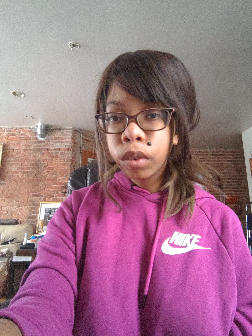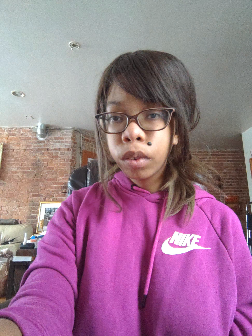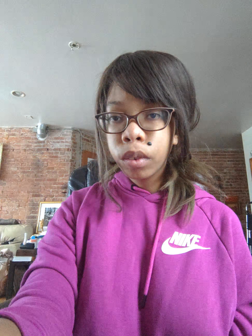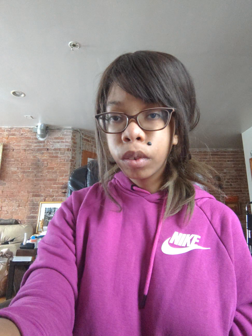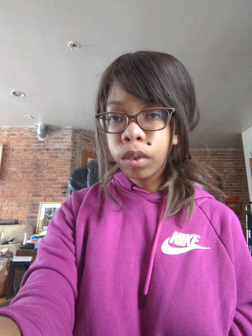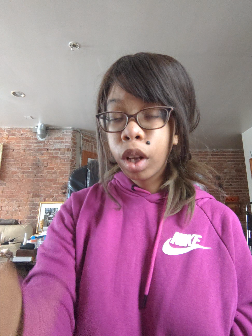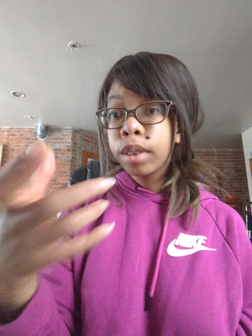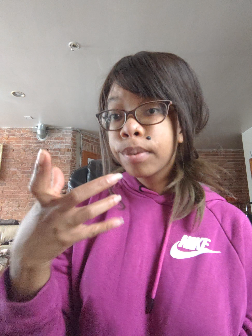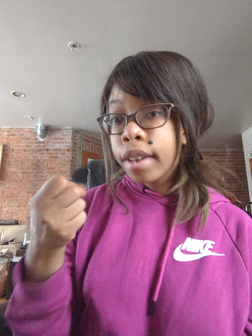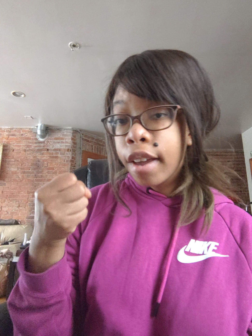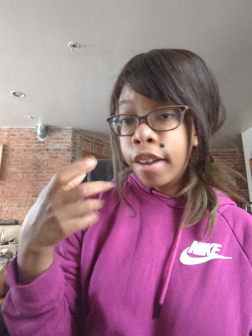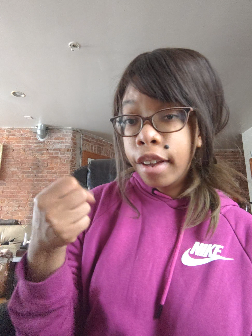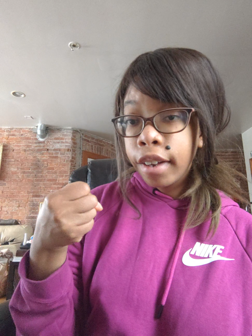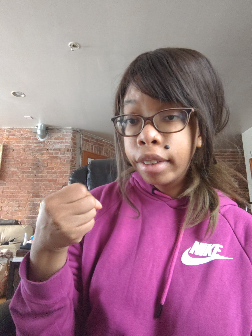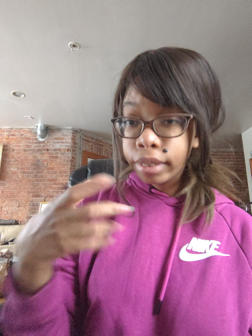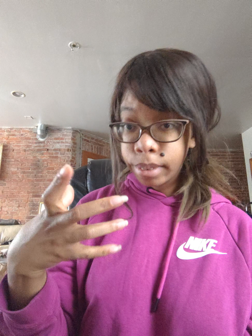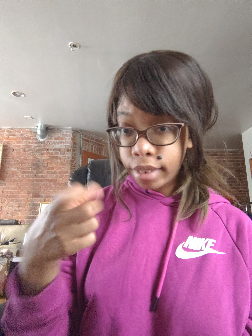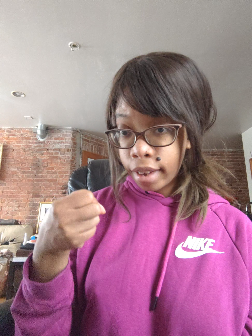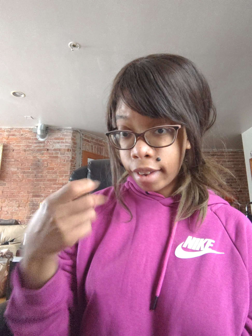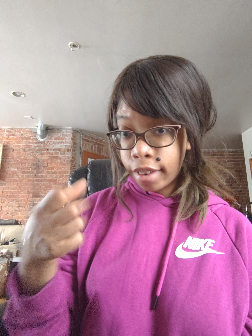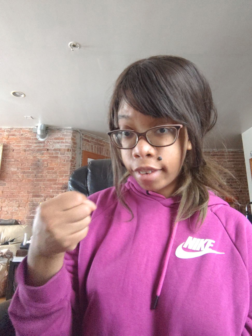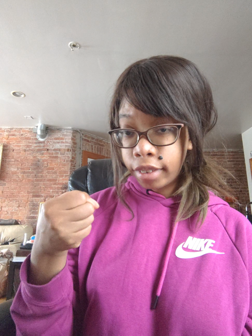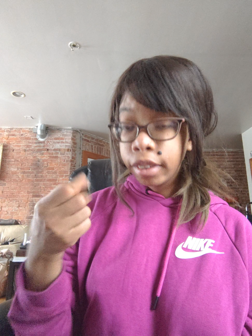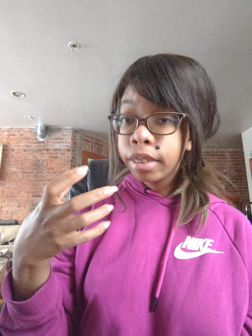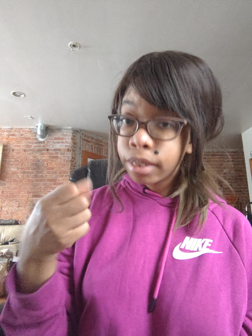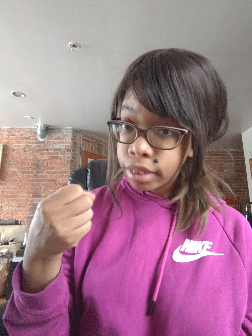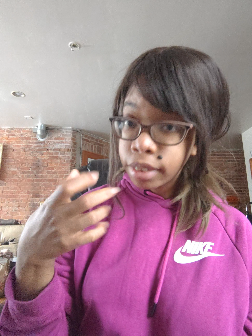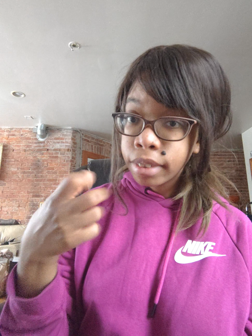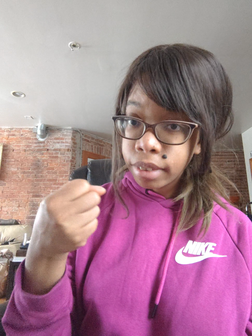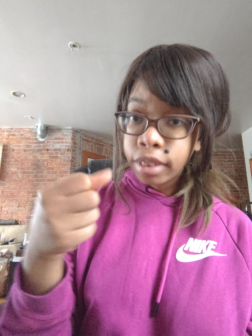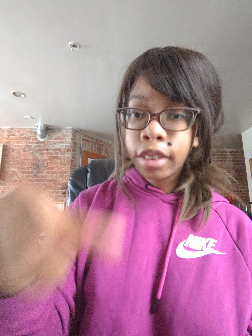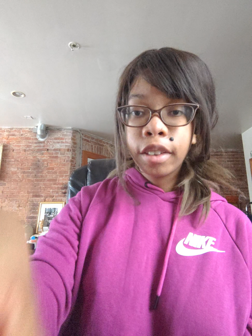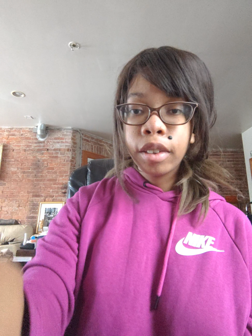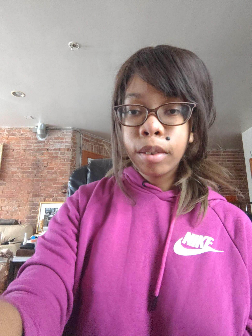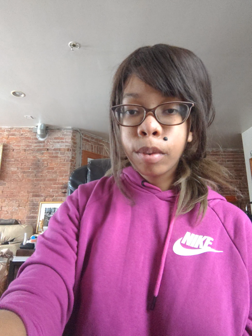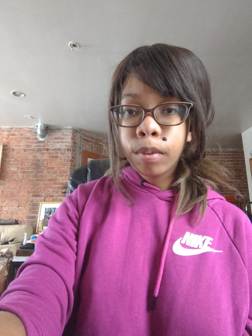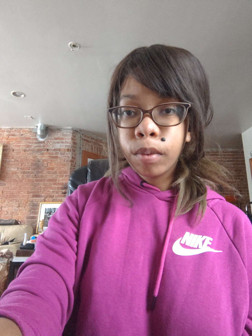milk